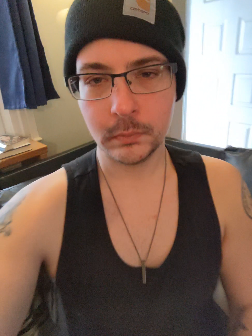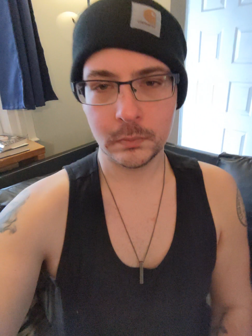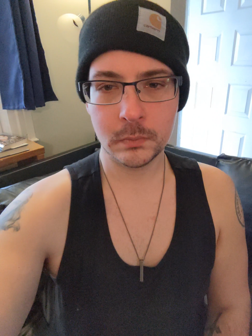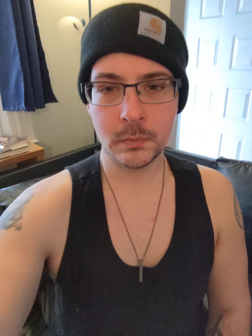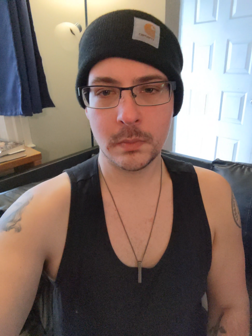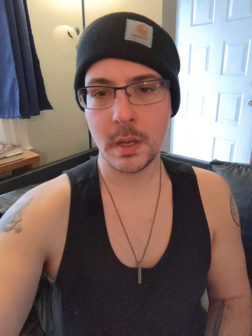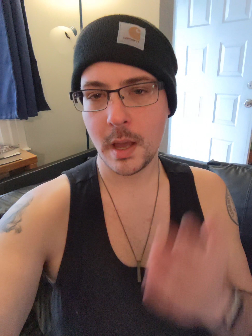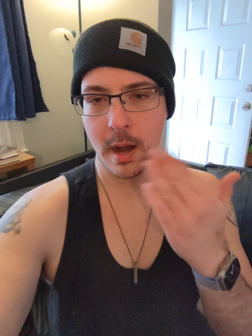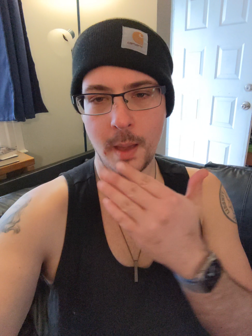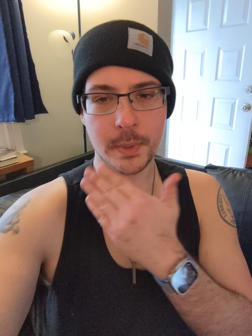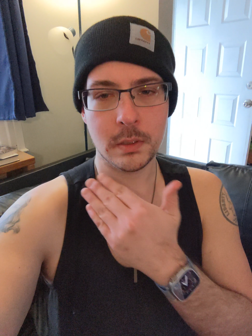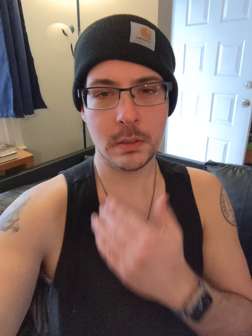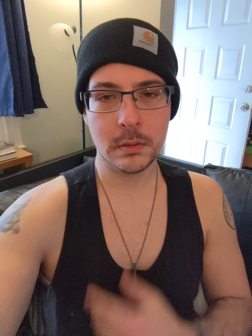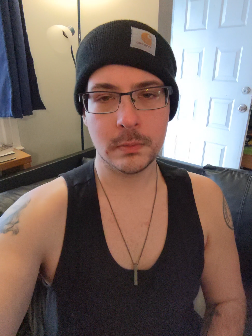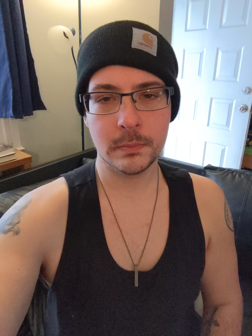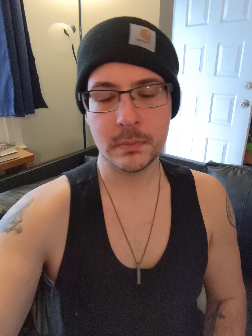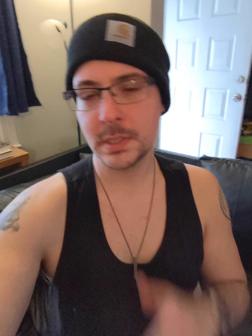napkin